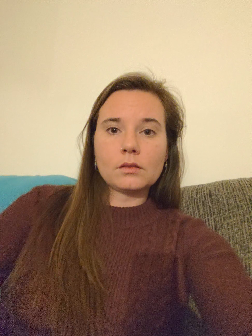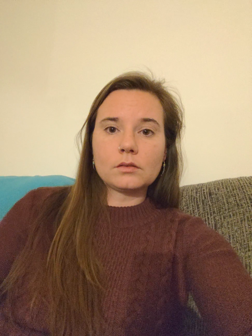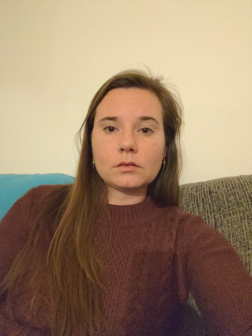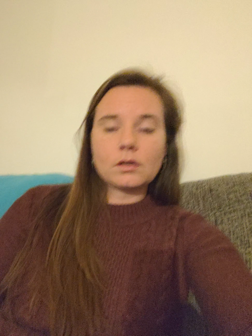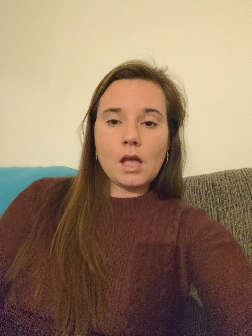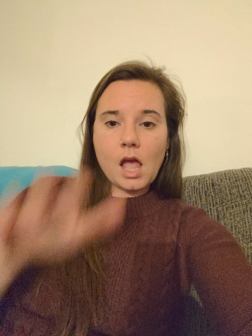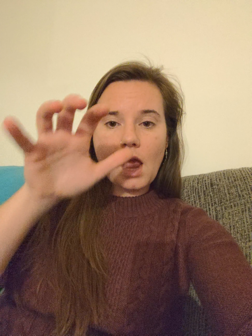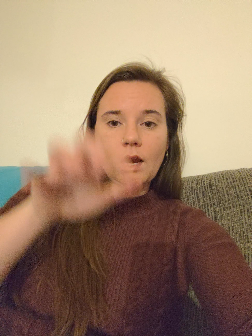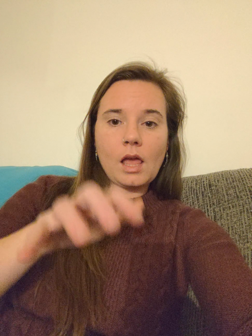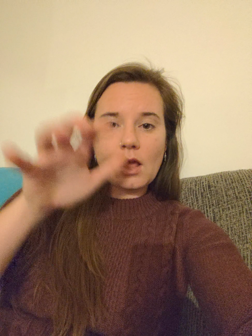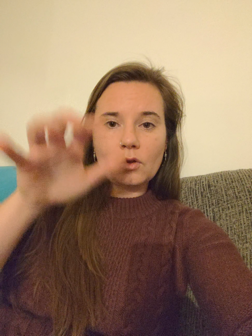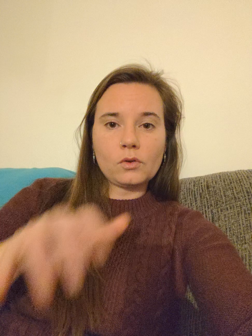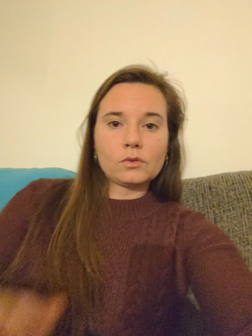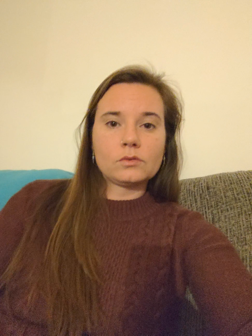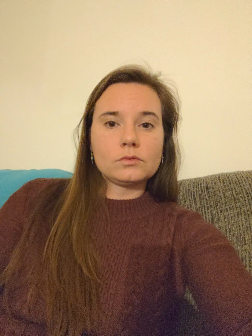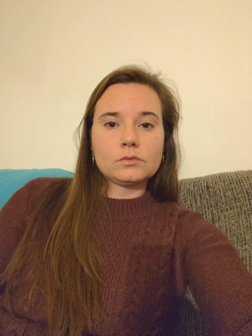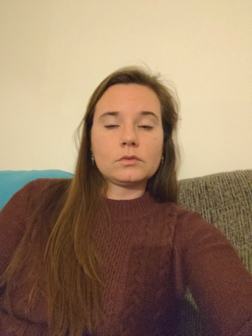alligator